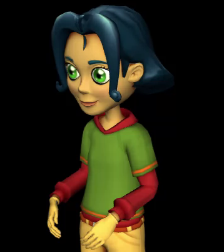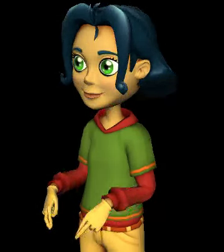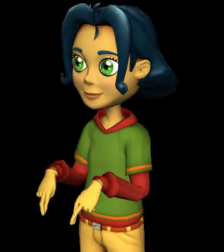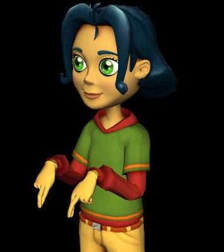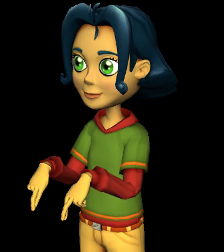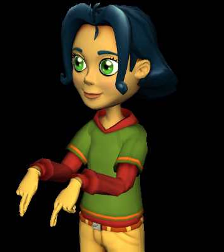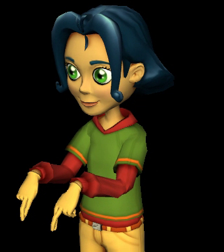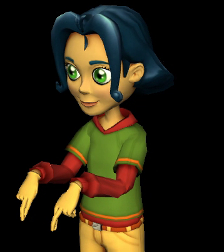طريق